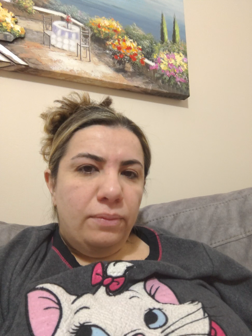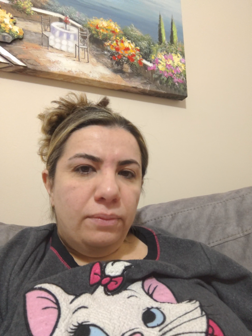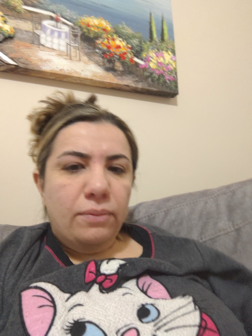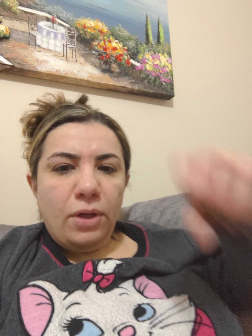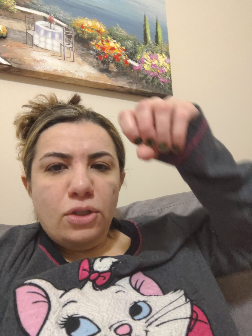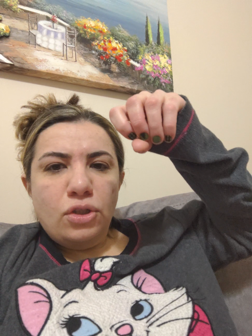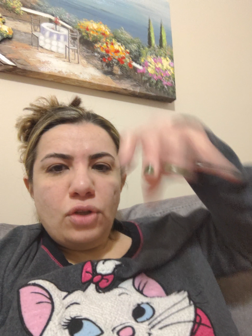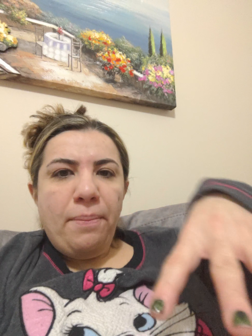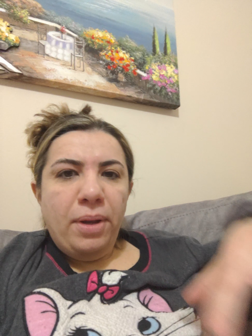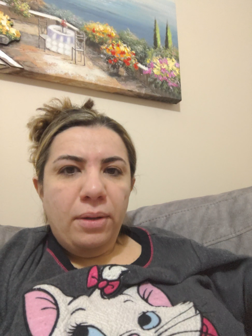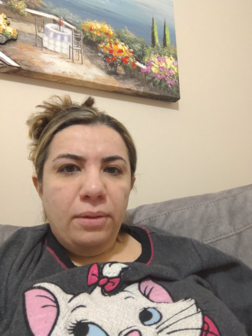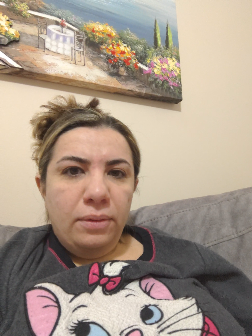drop